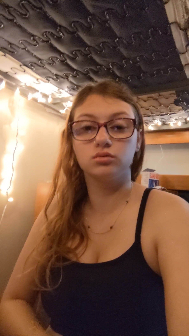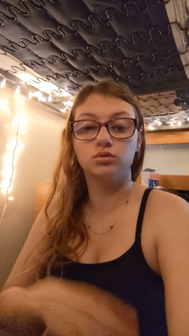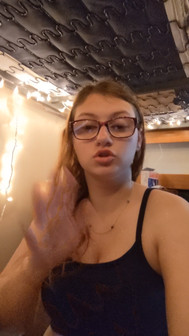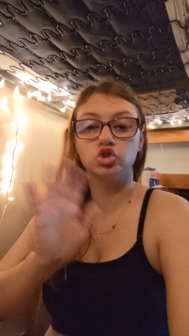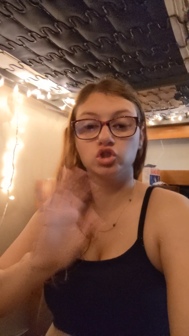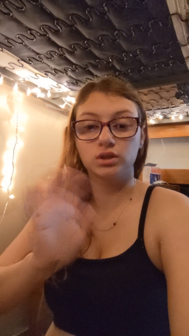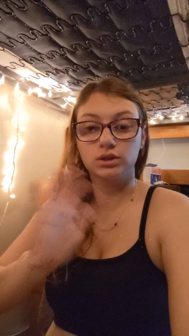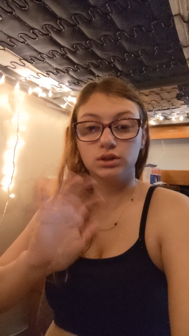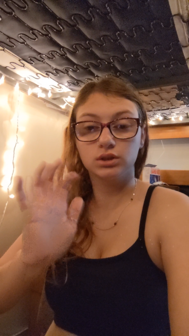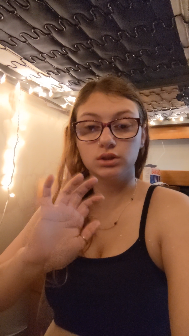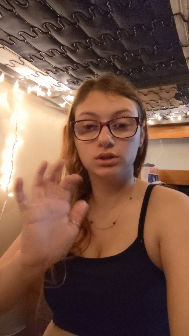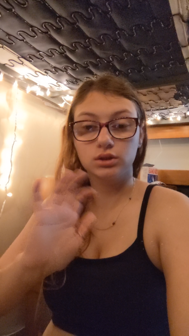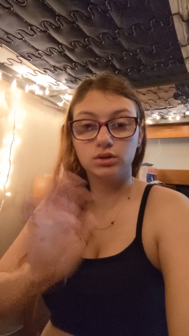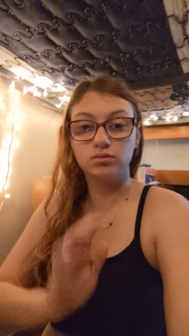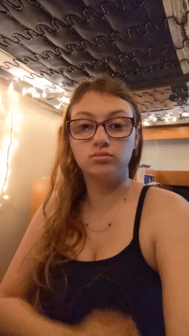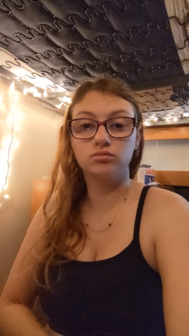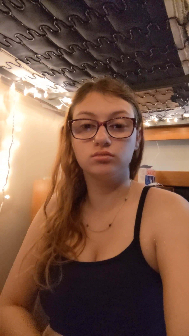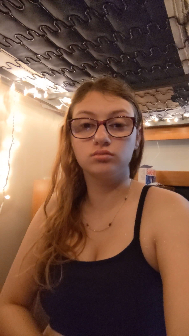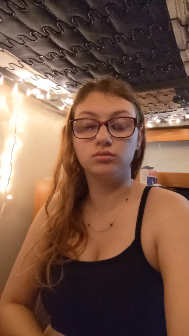cheese